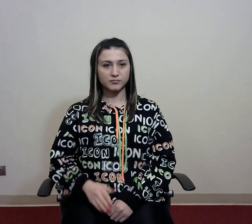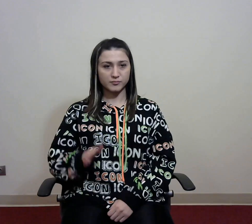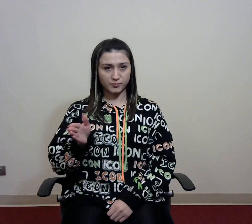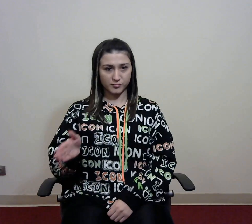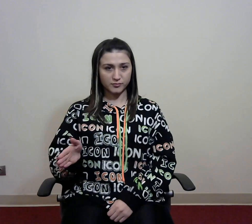bu